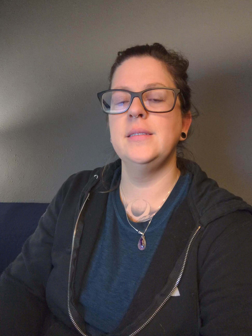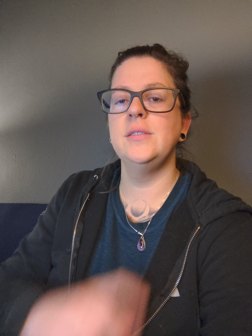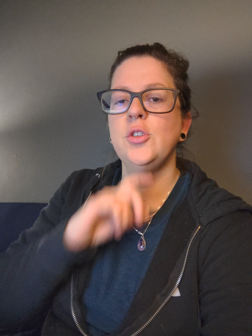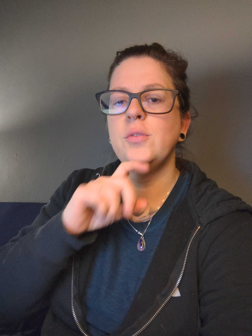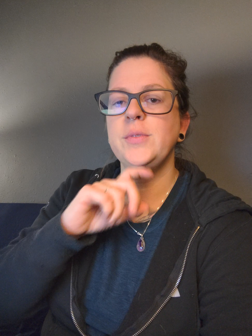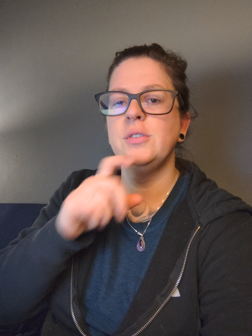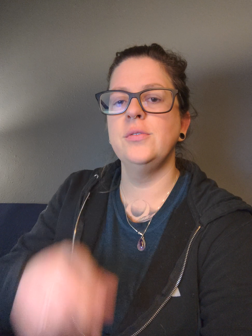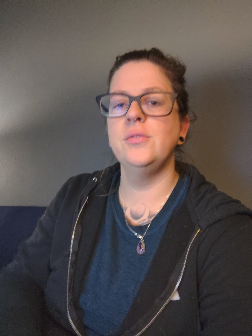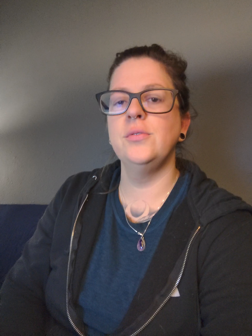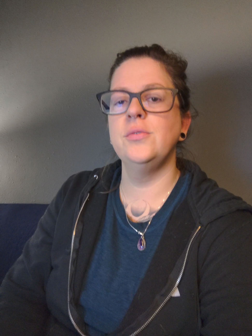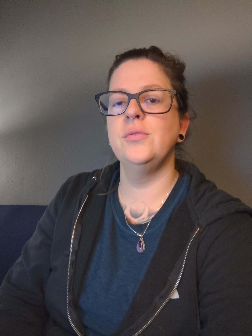garbage